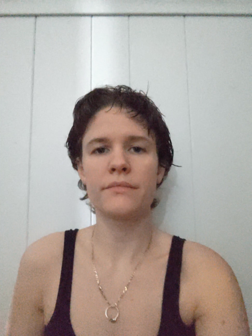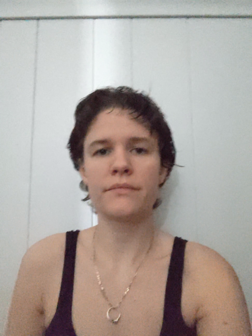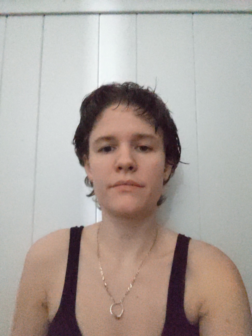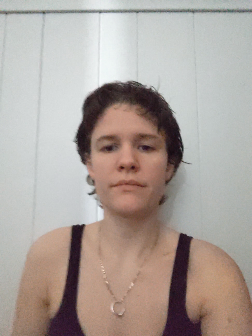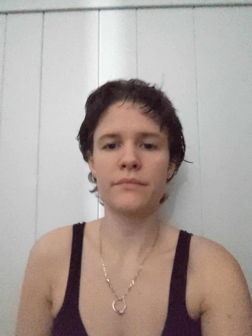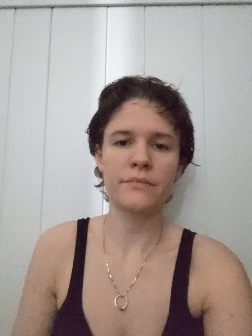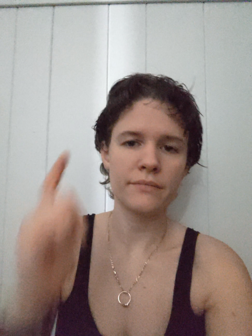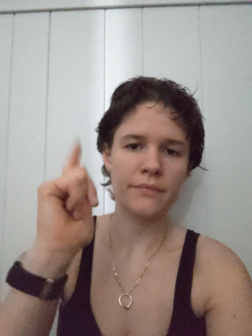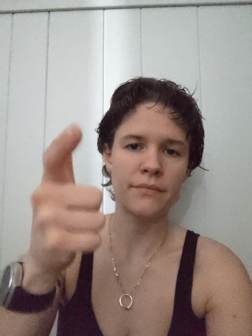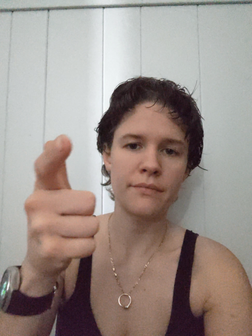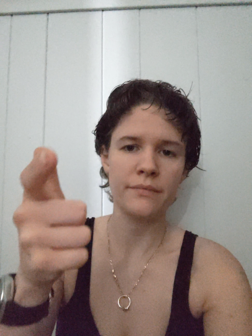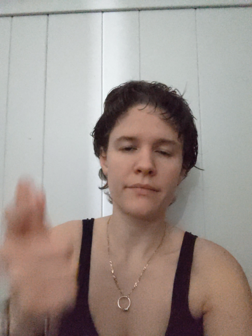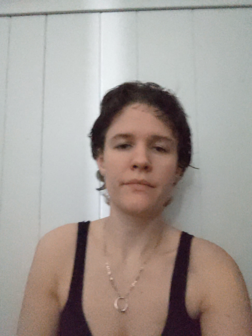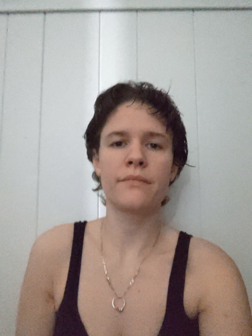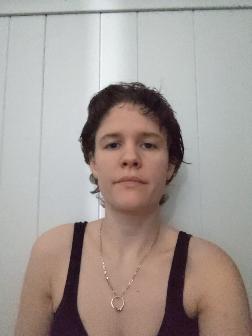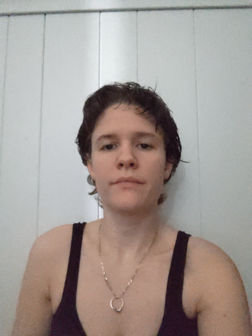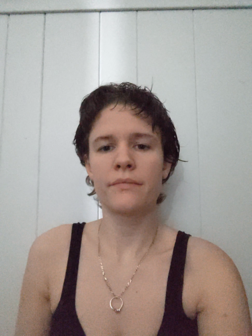later